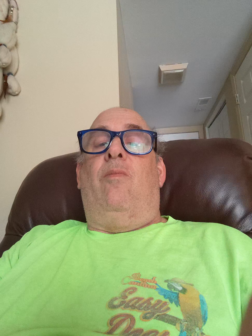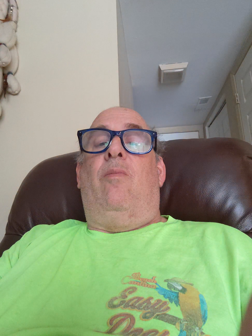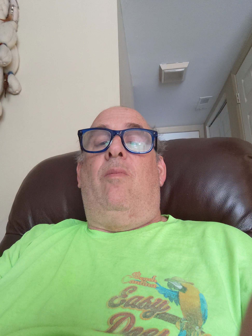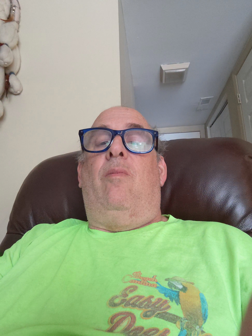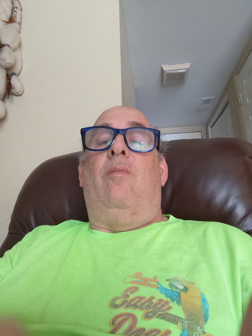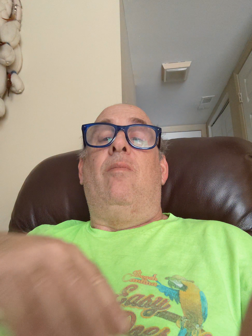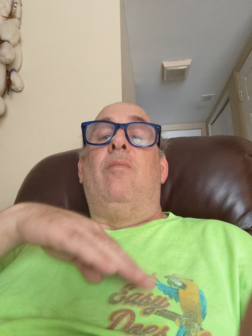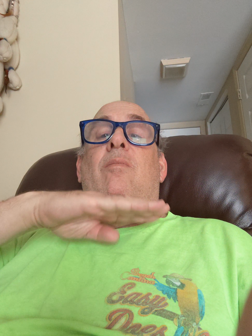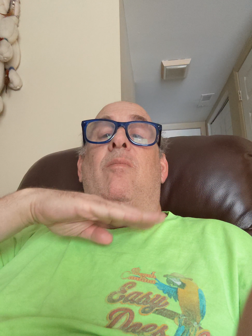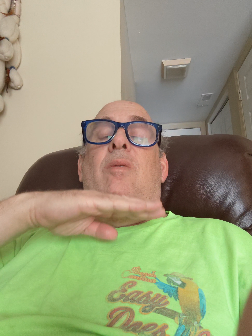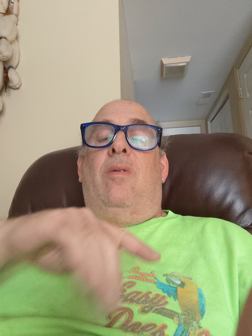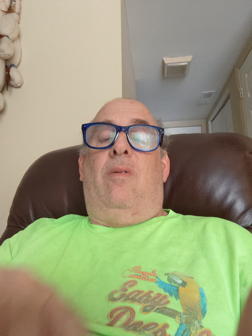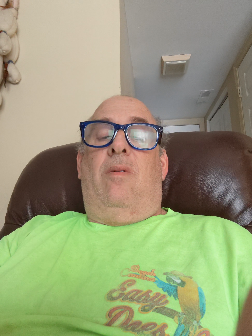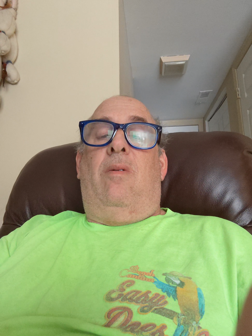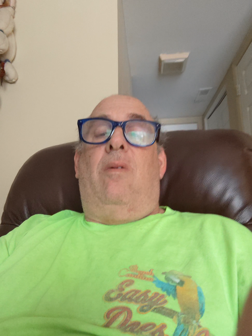pig